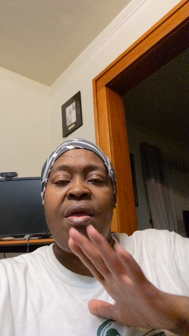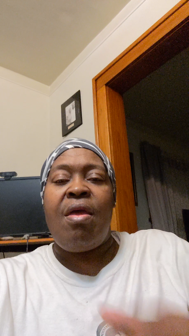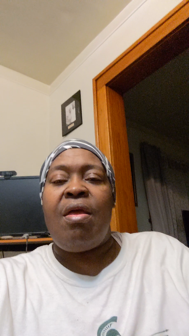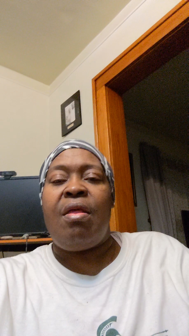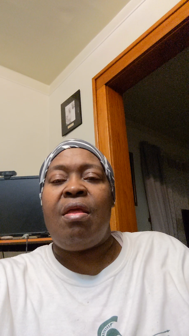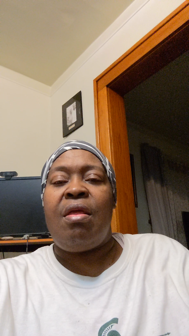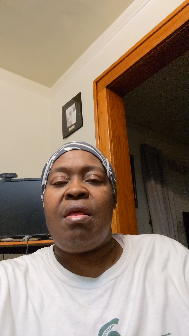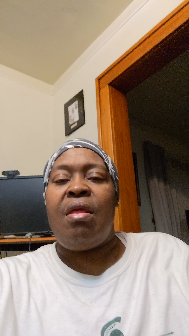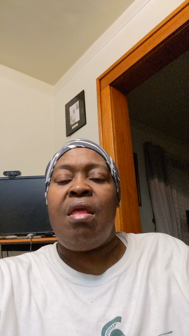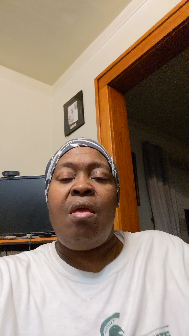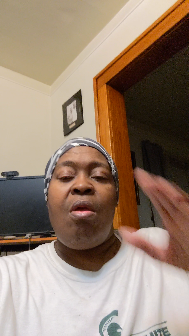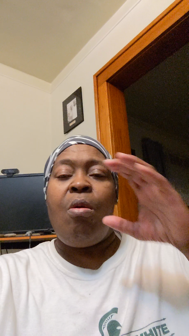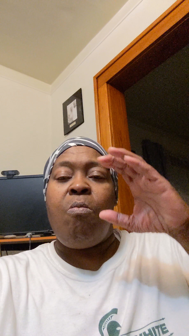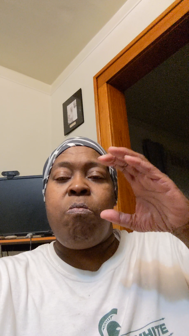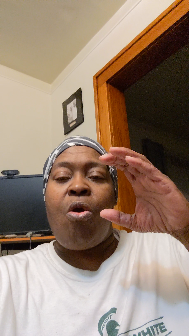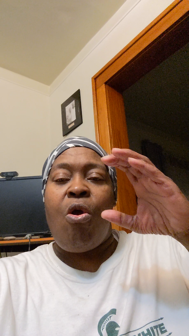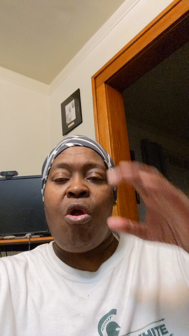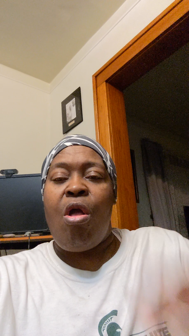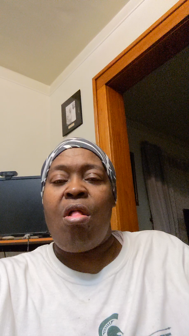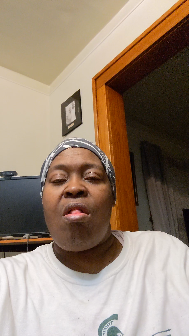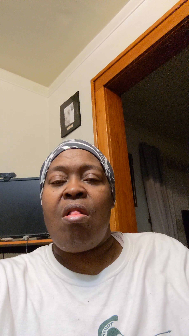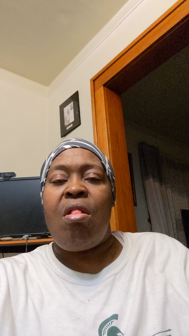ball